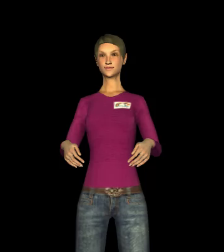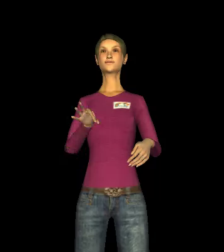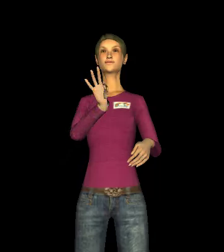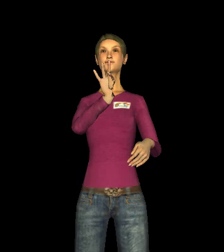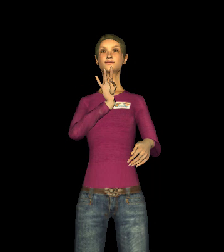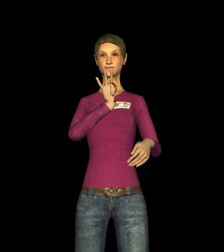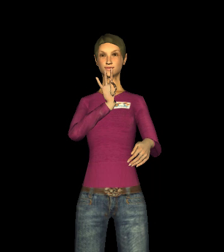دعوة